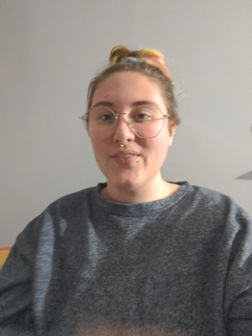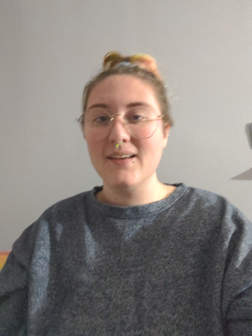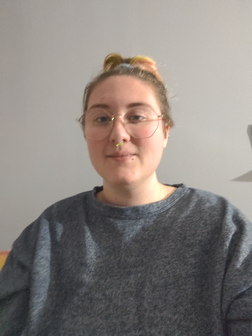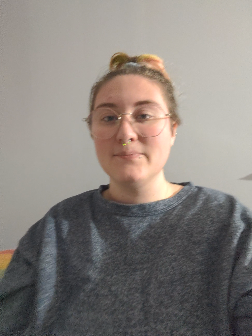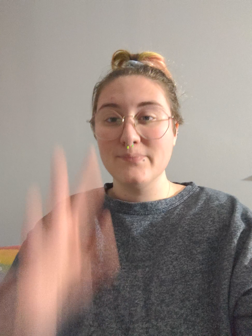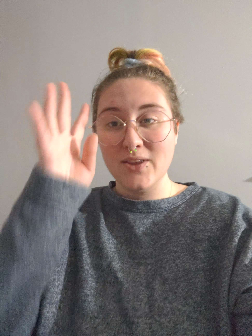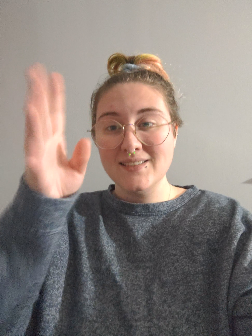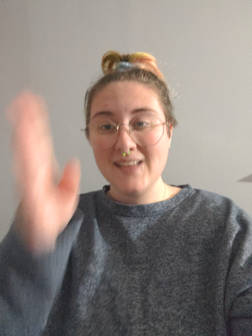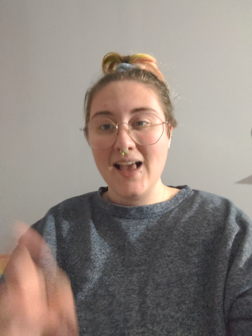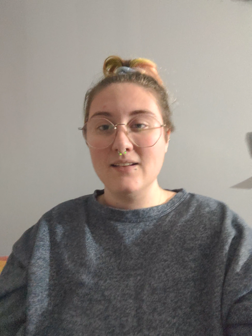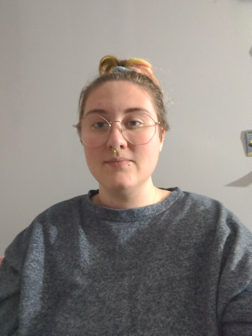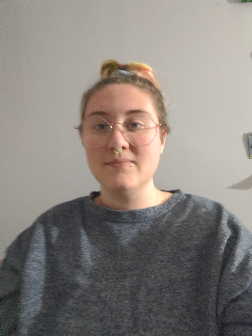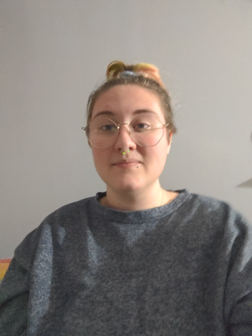pretend